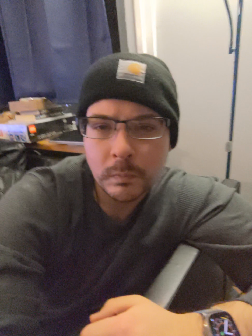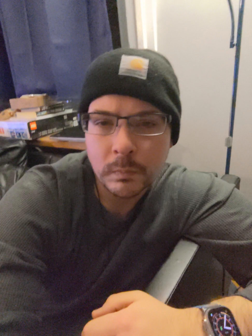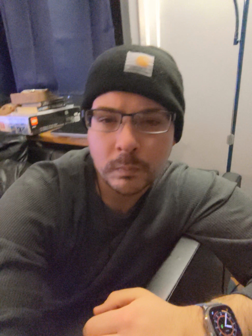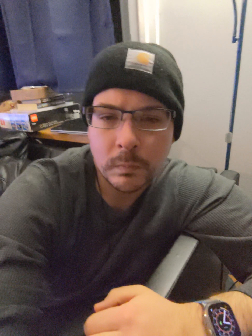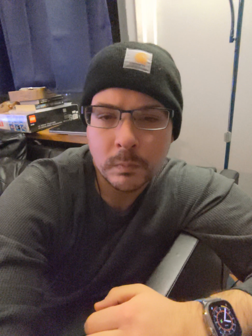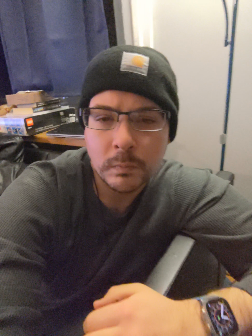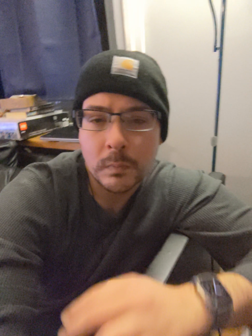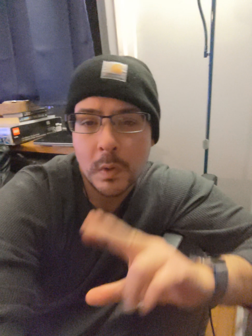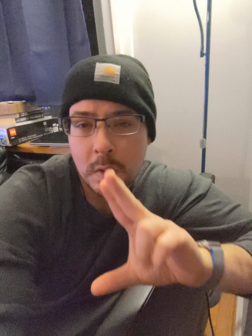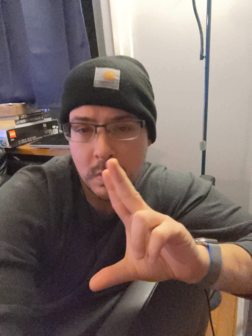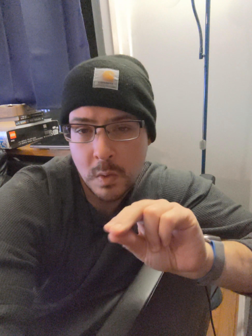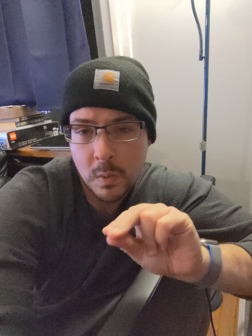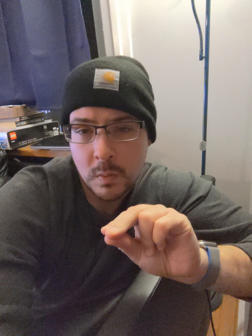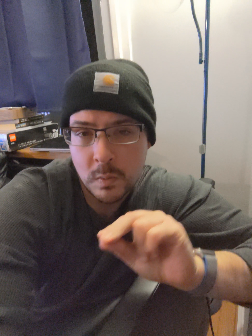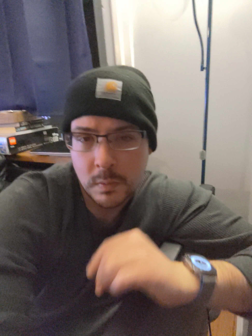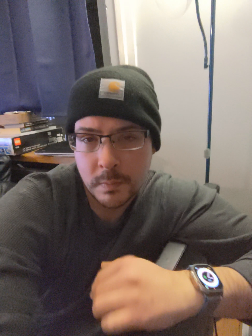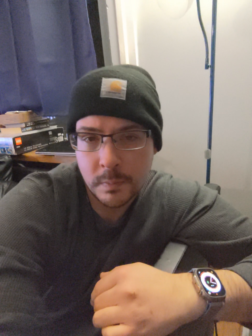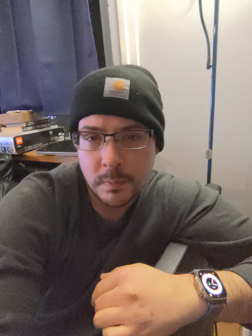no